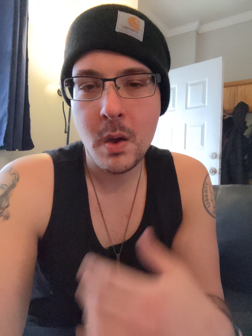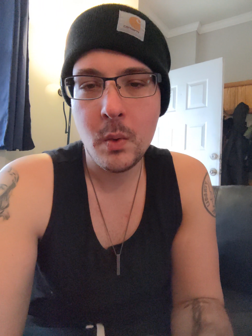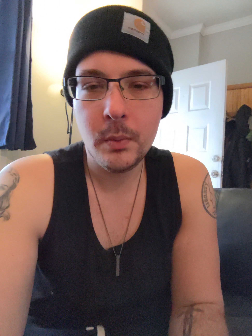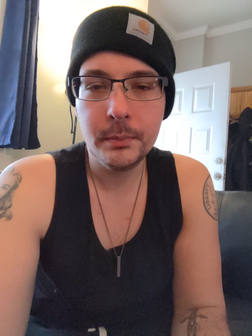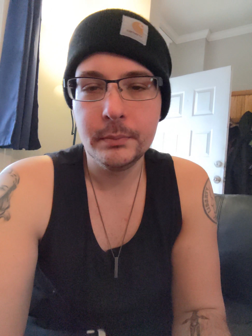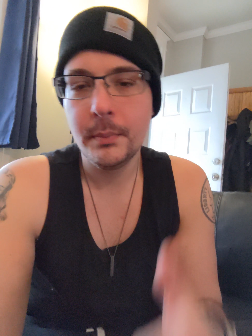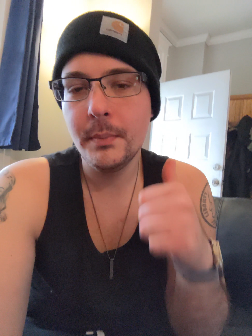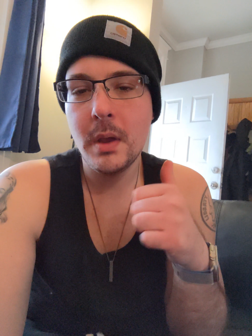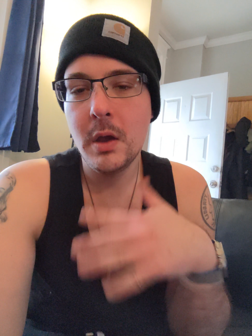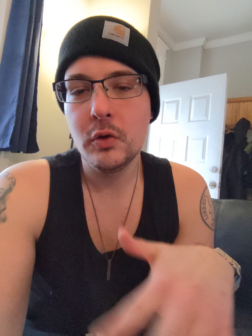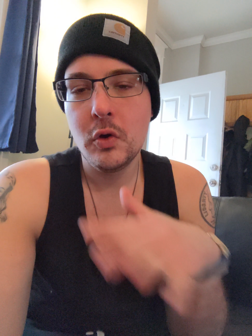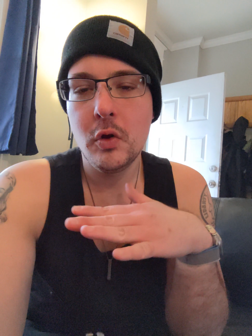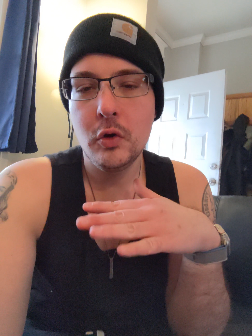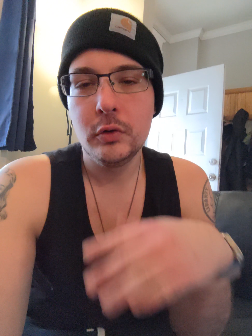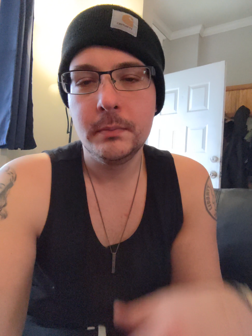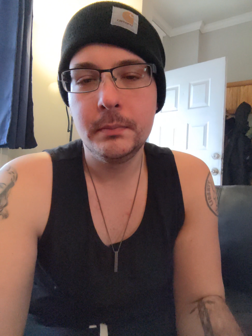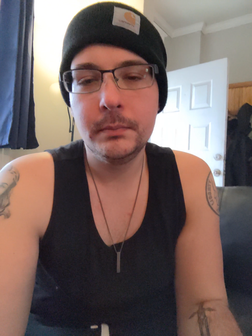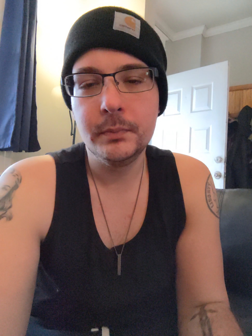backyard